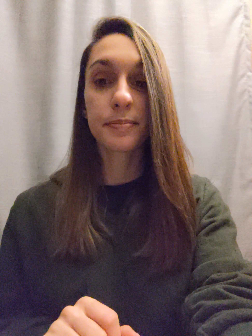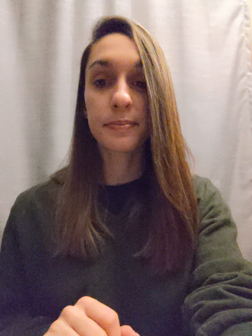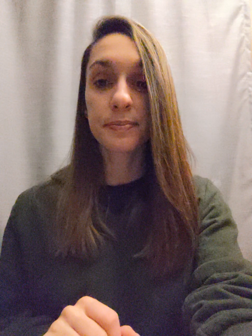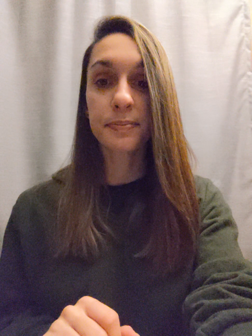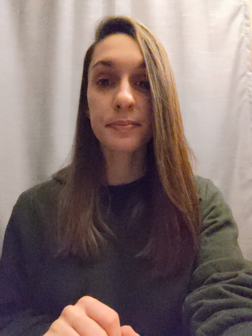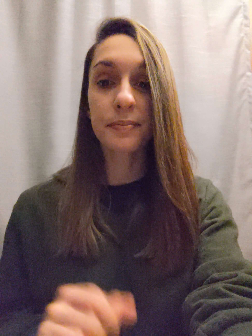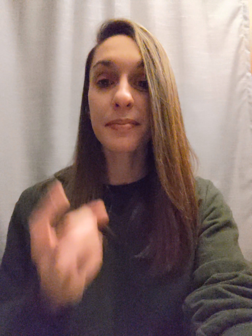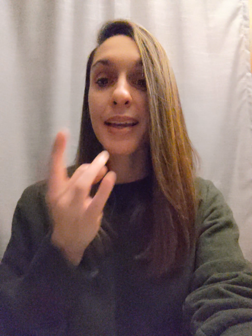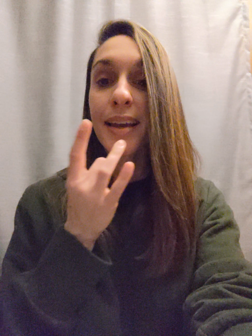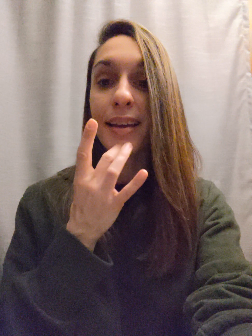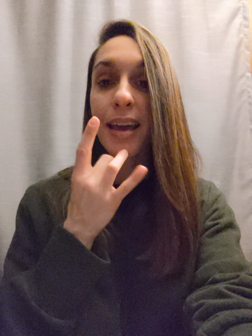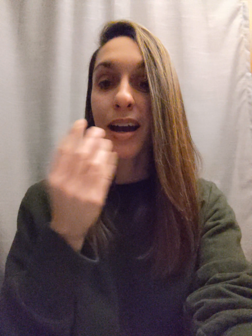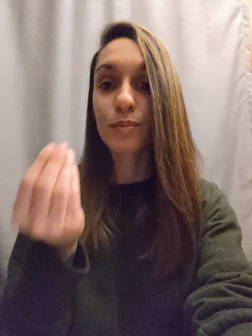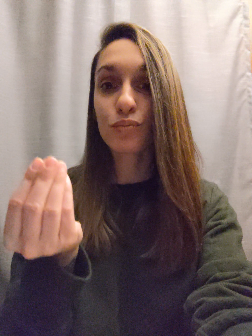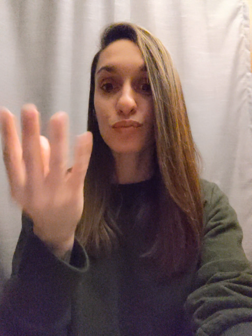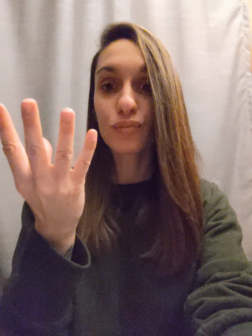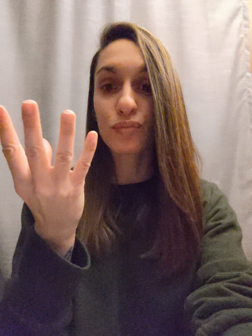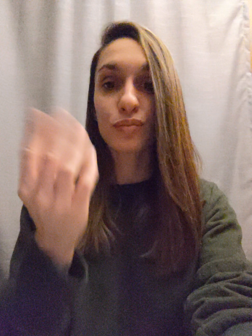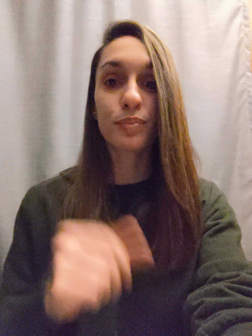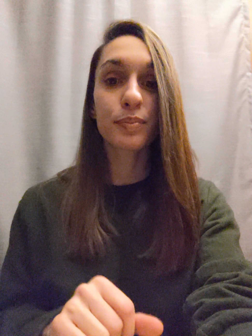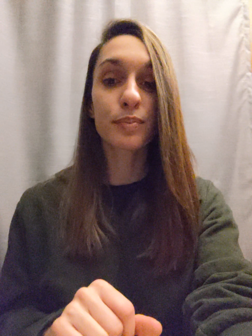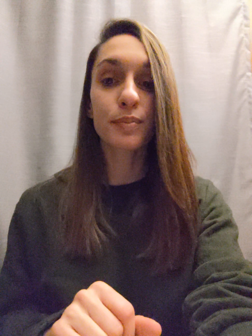lamp